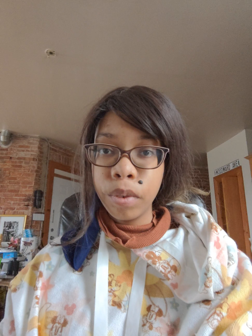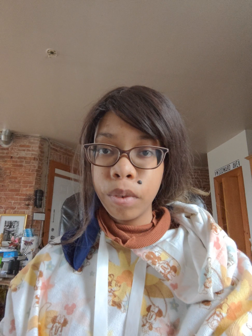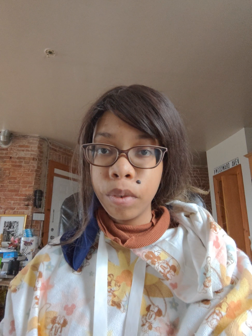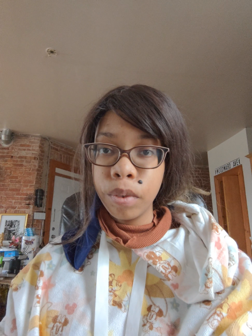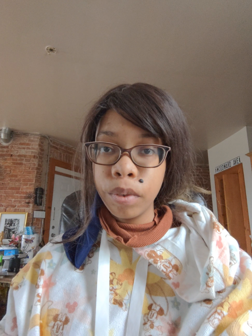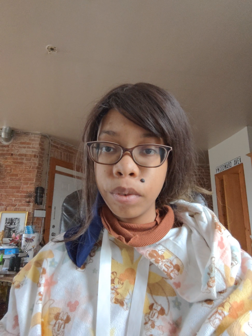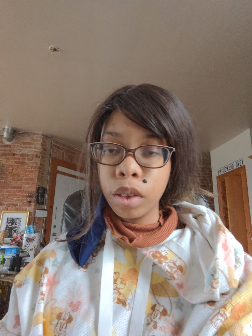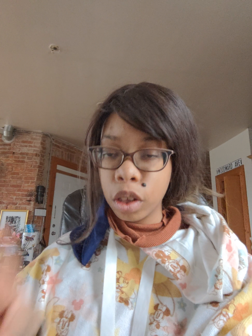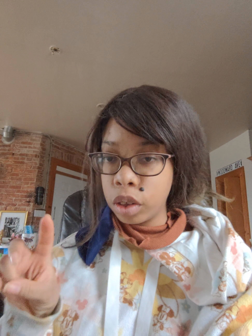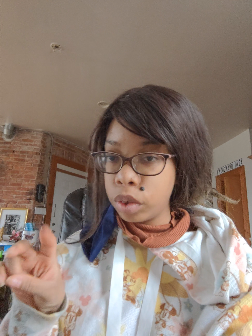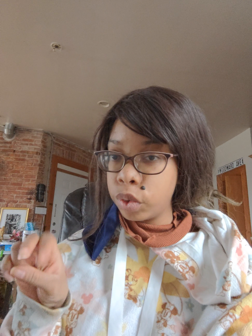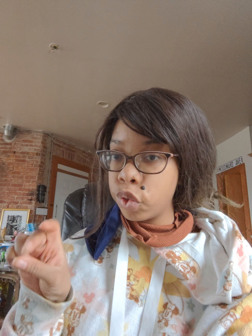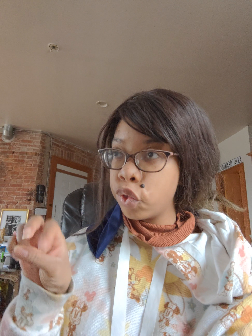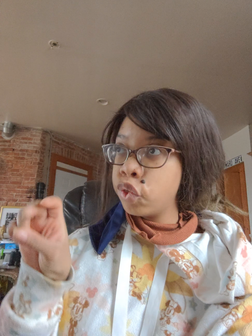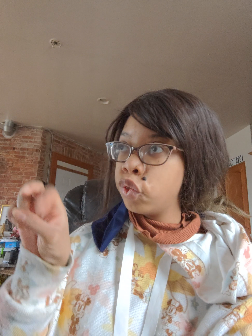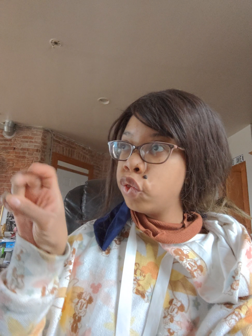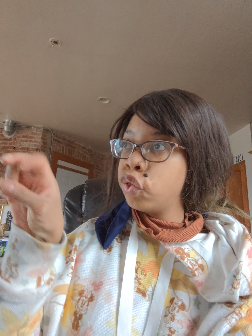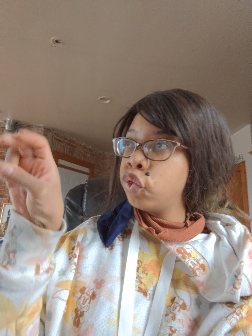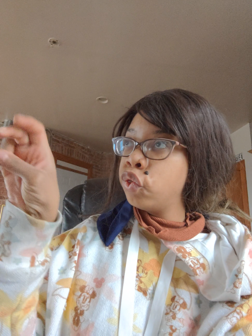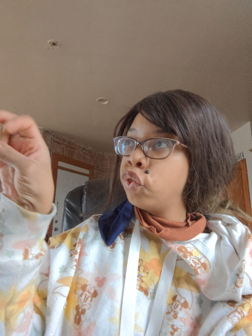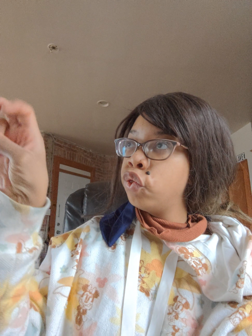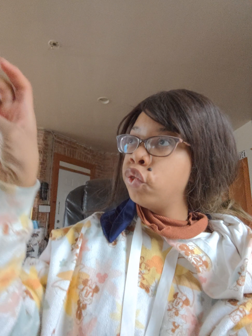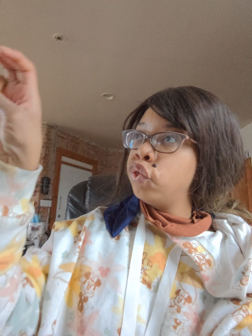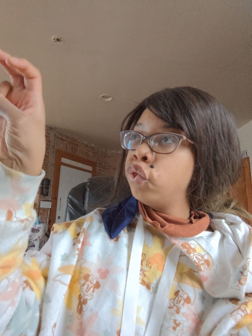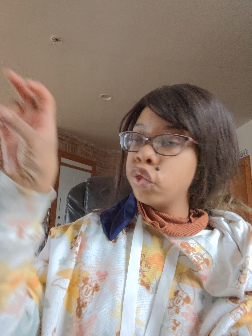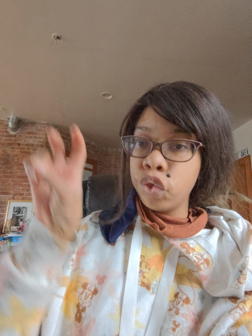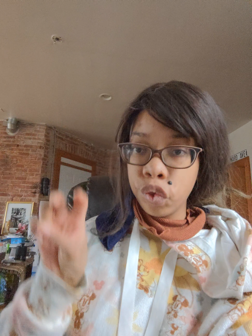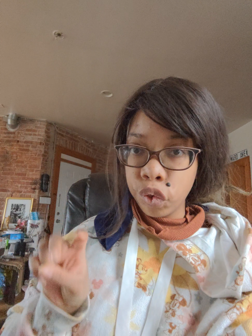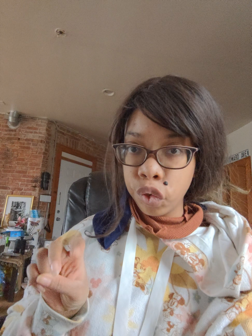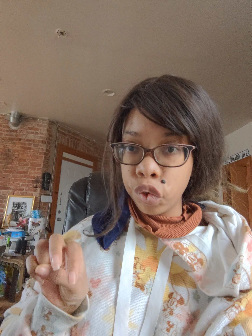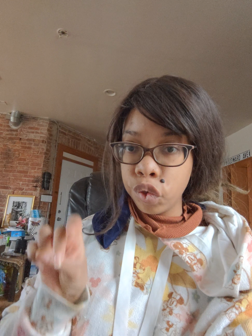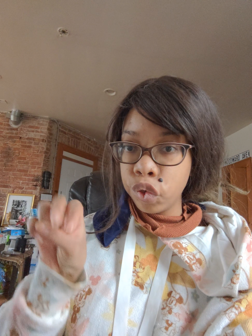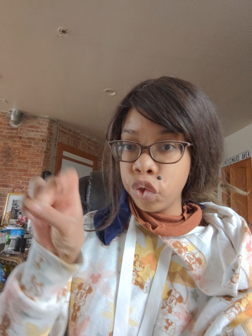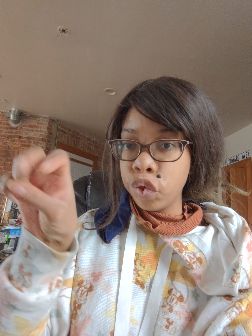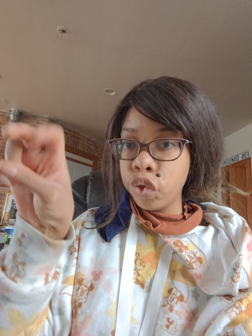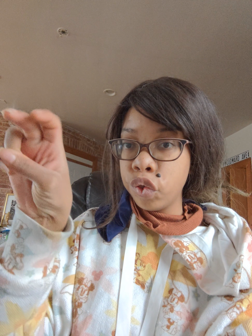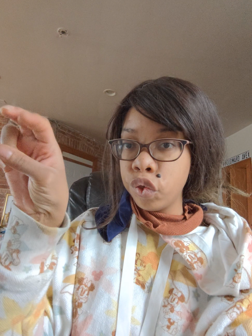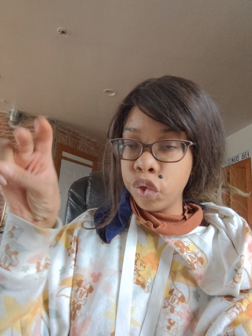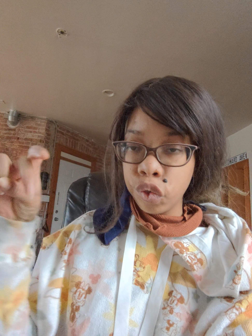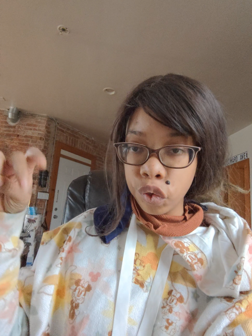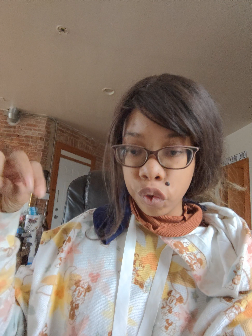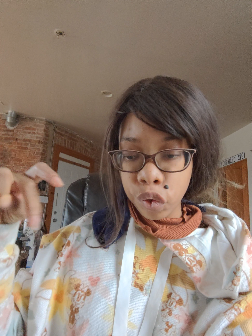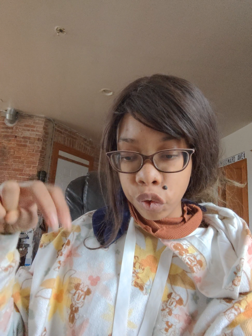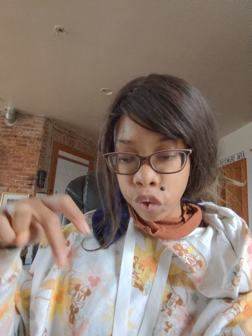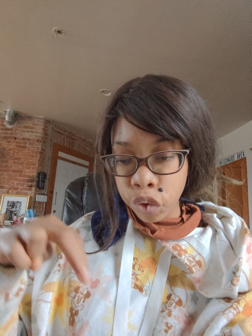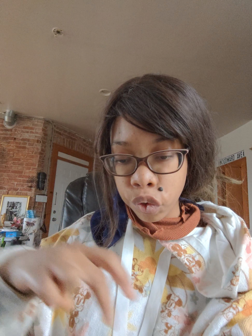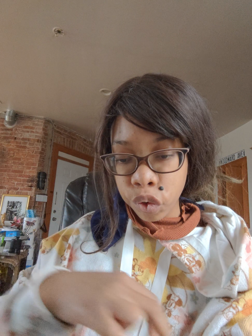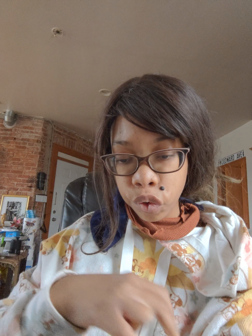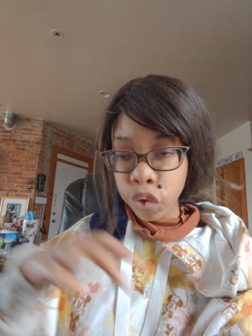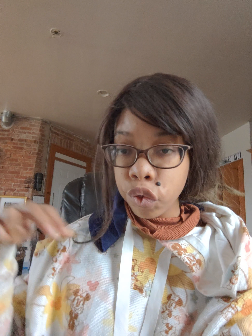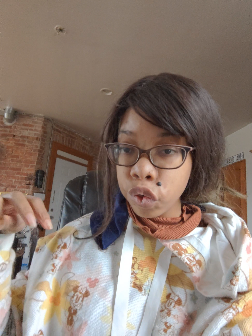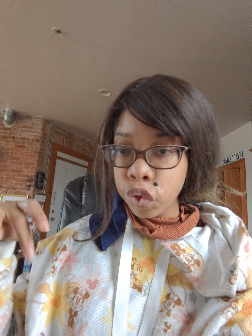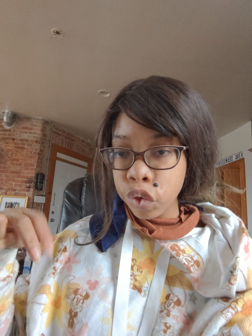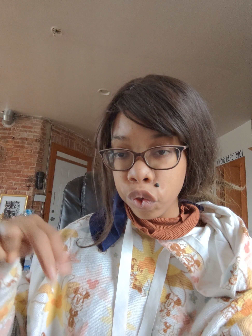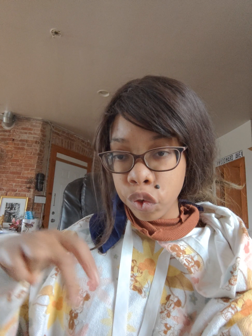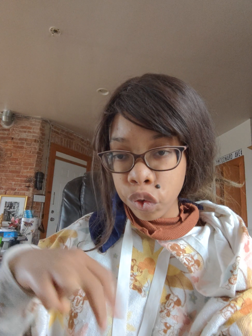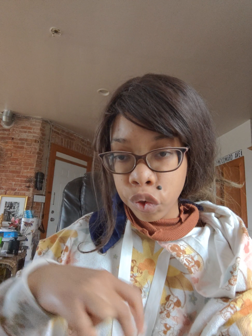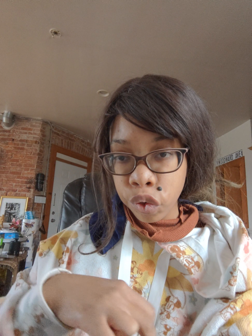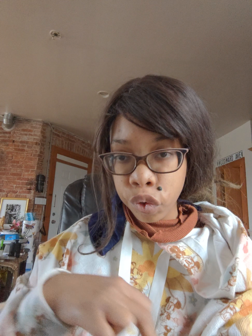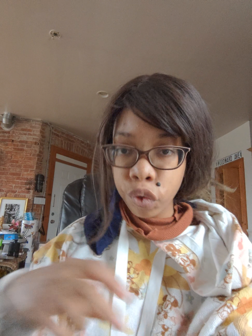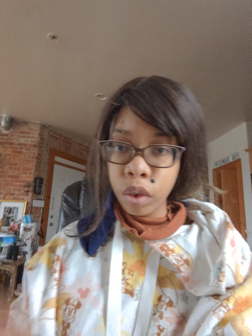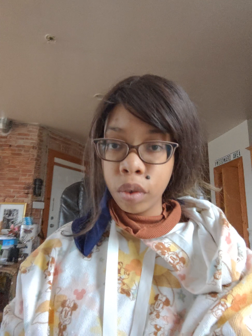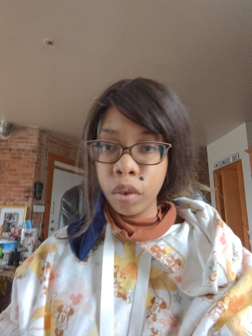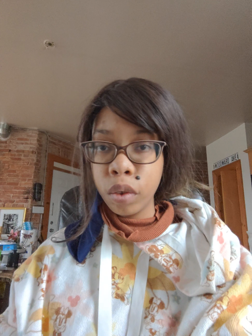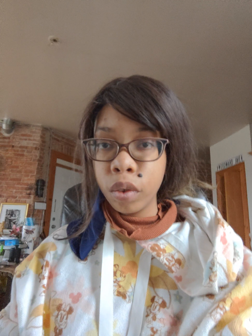stairs